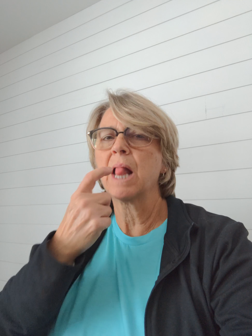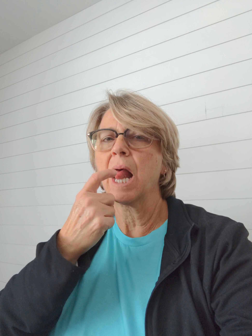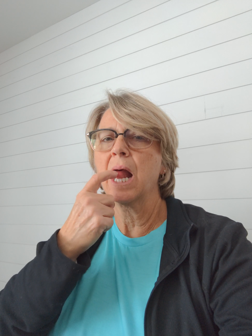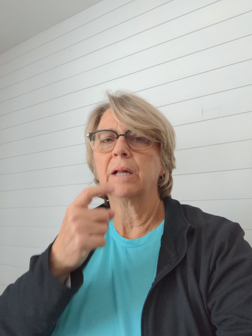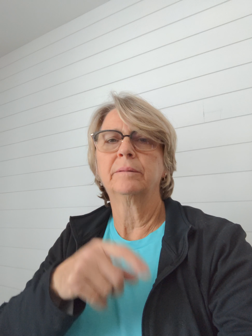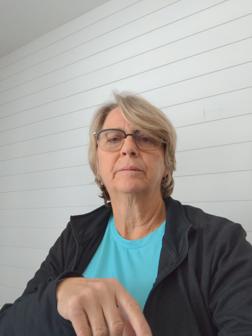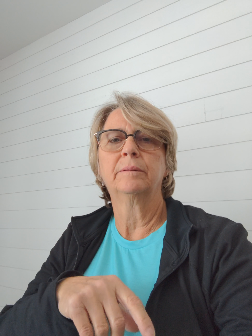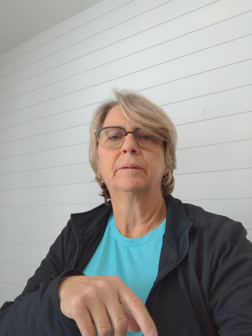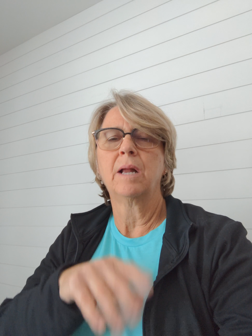tongue